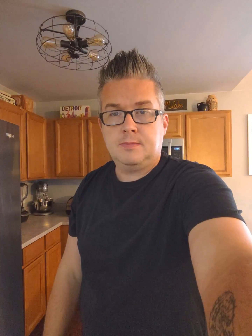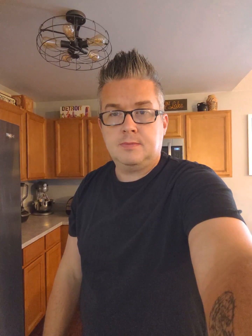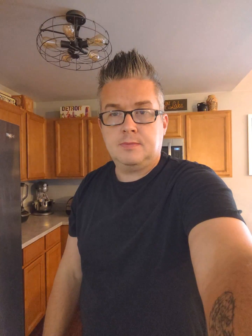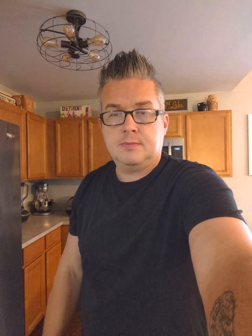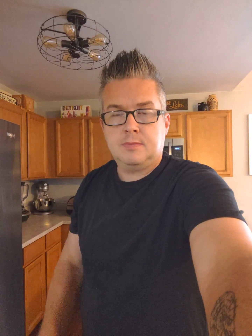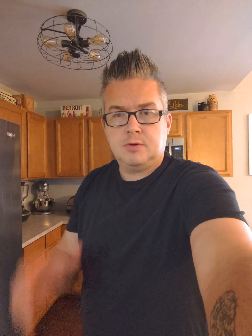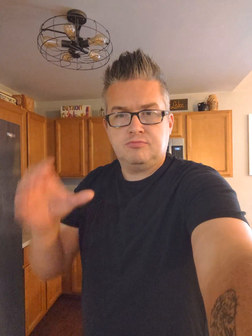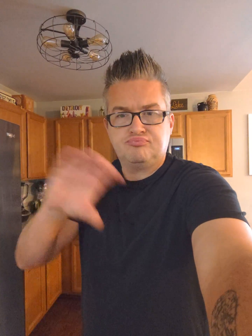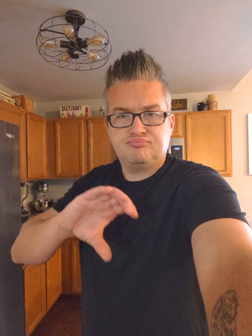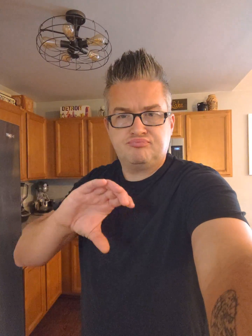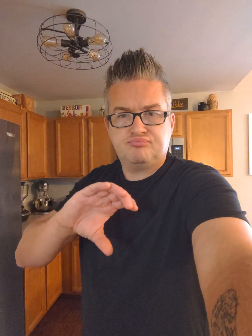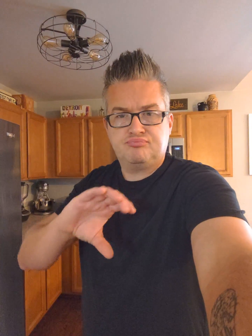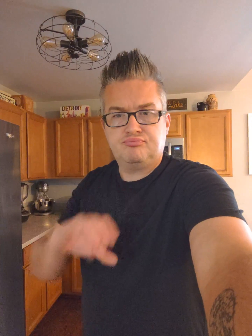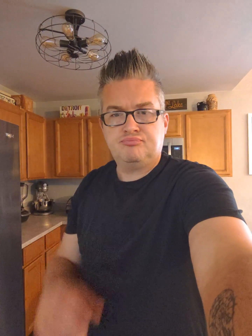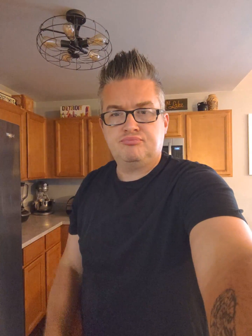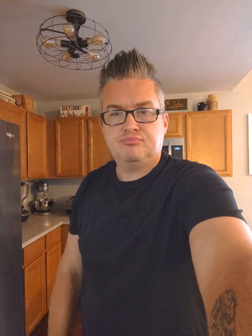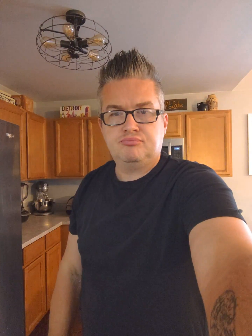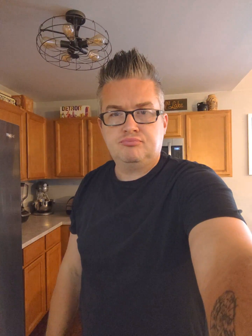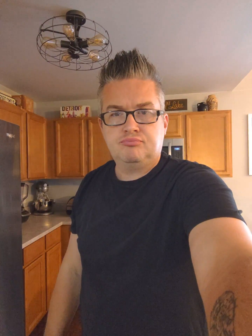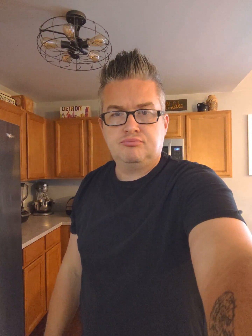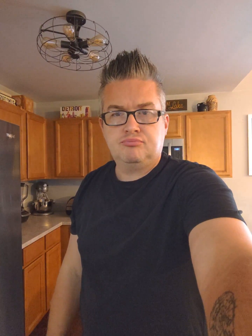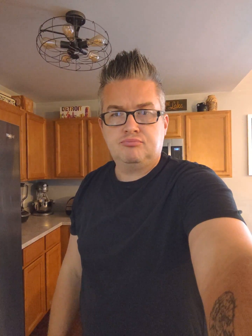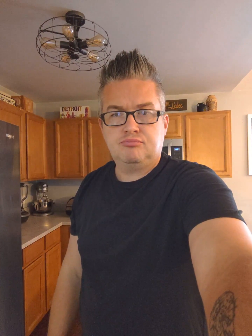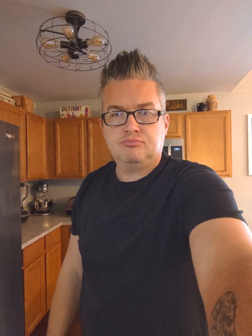dump